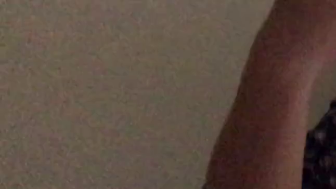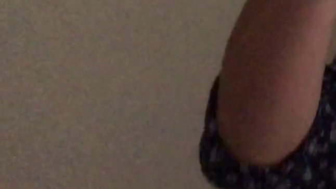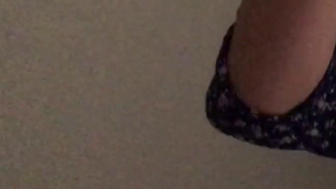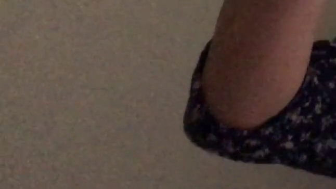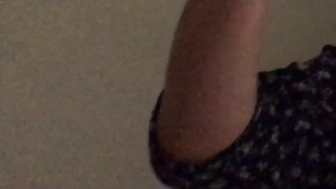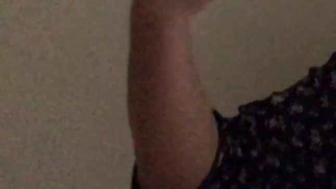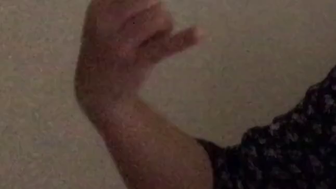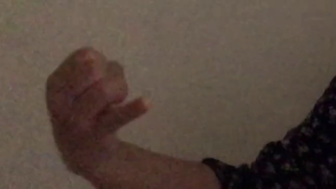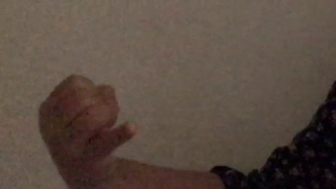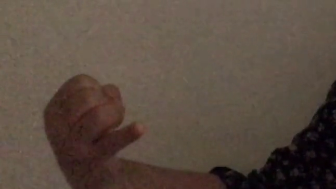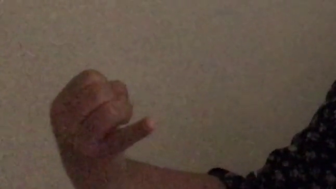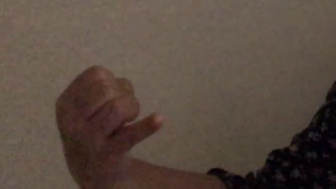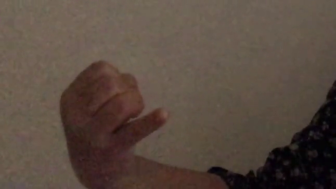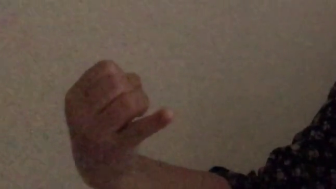ओ